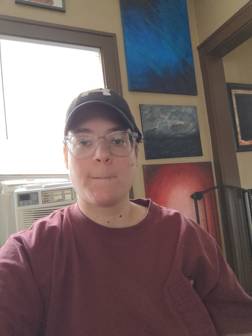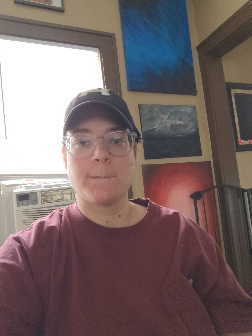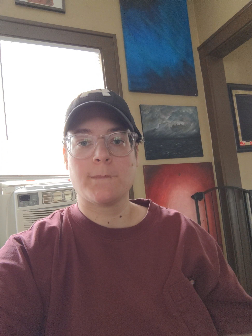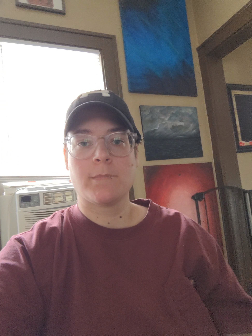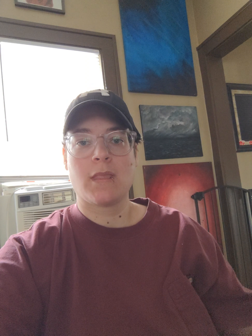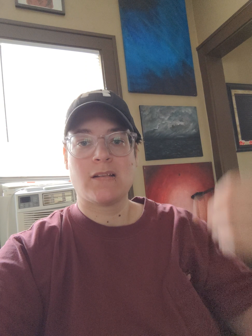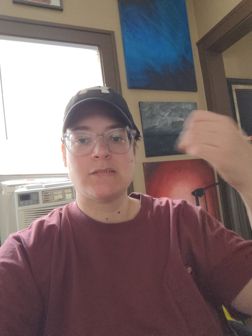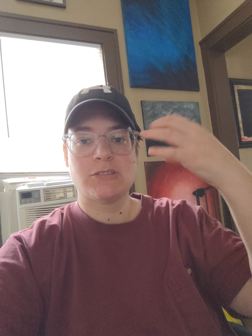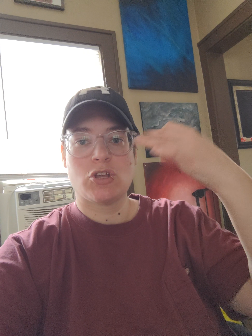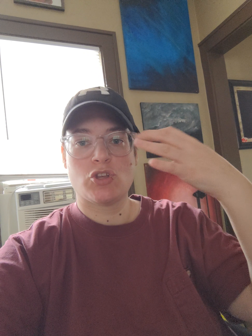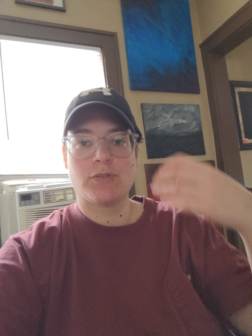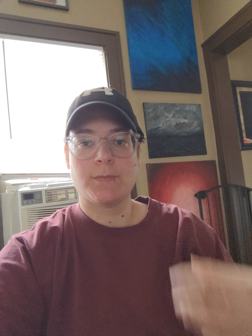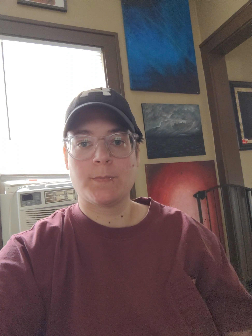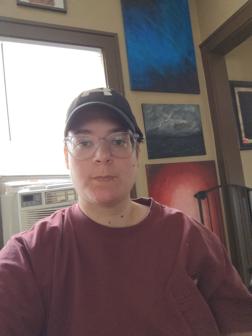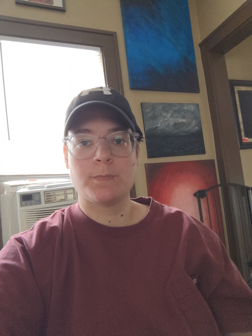shower